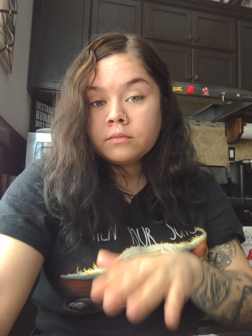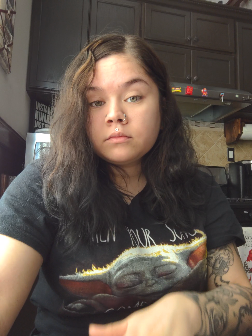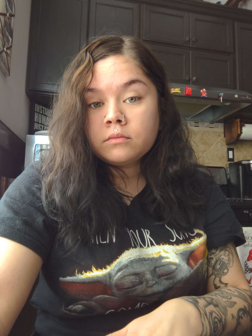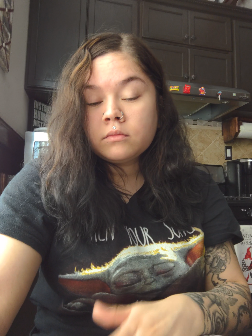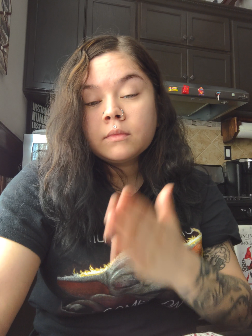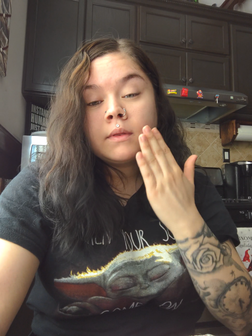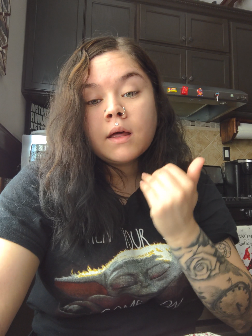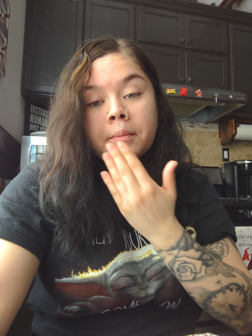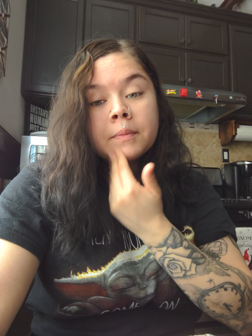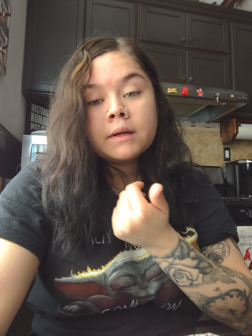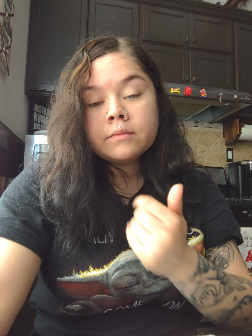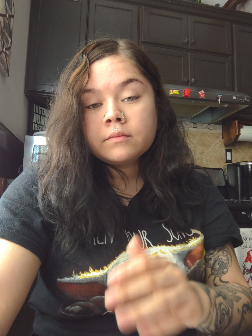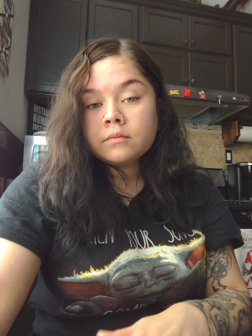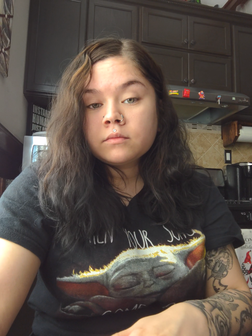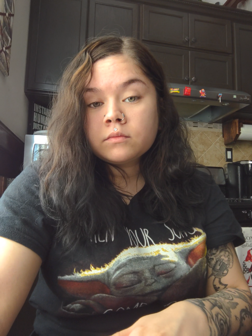napkin